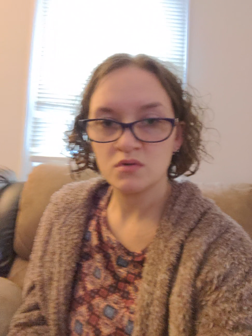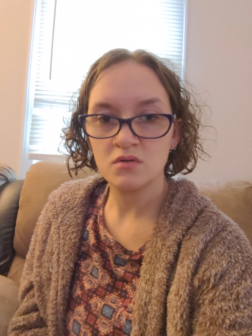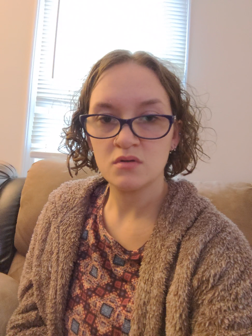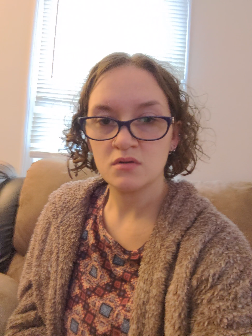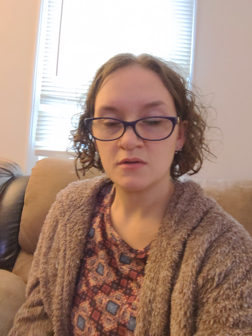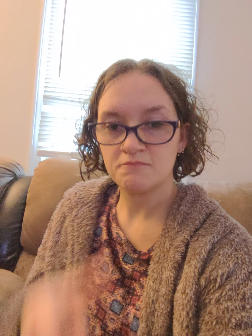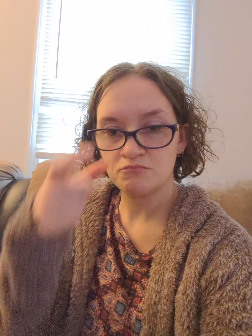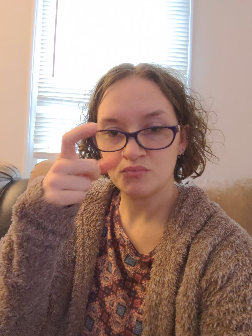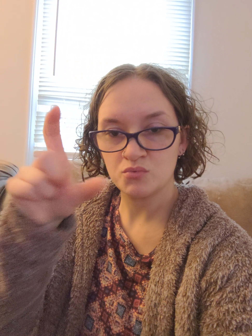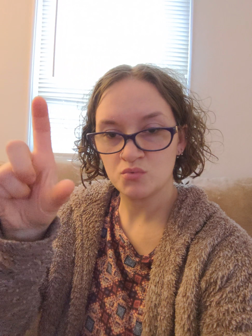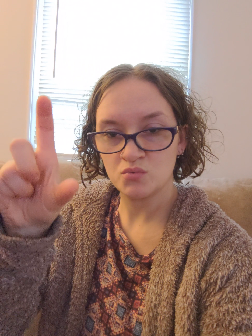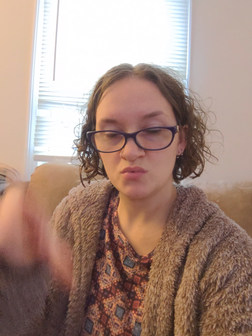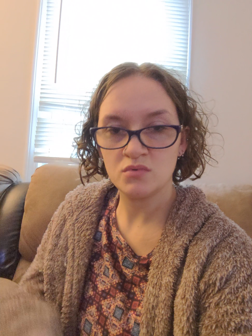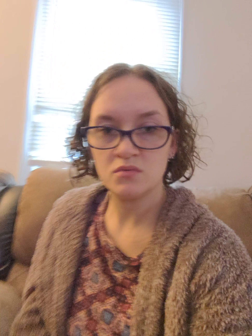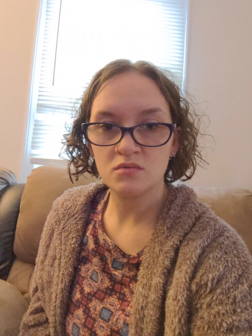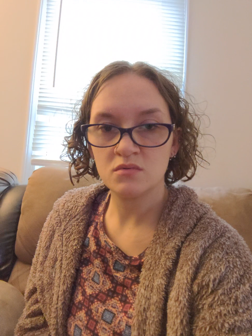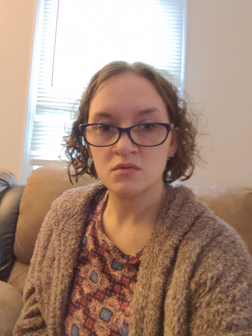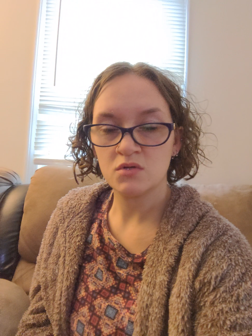moon